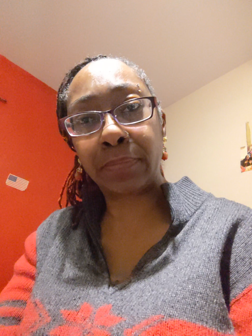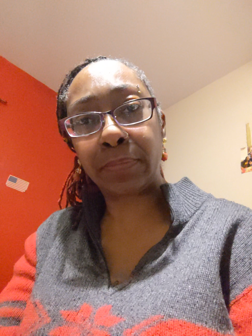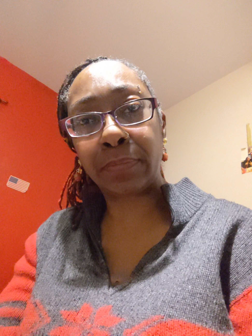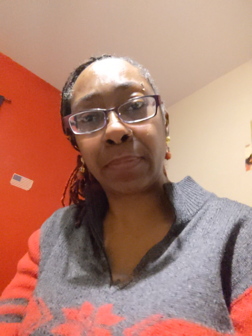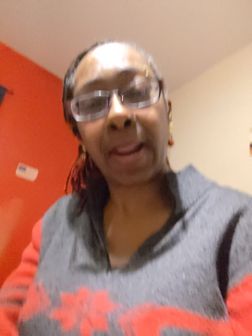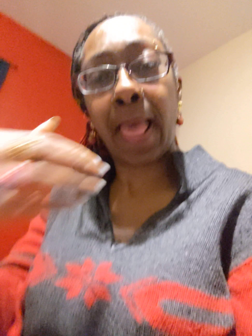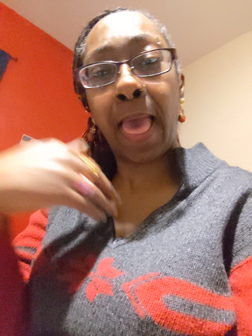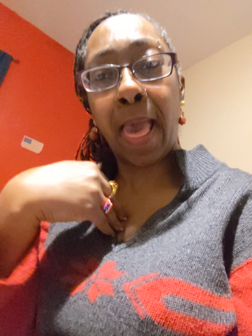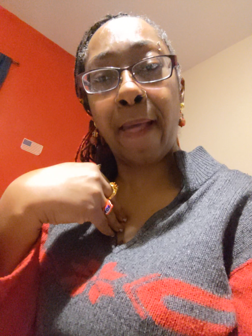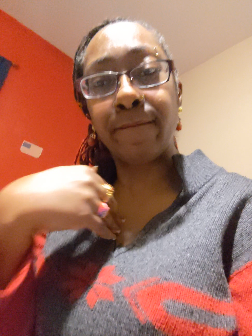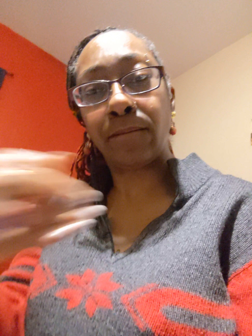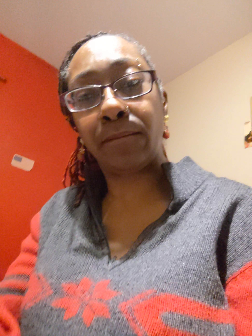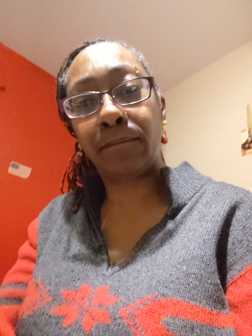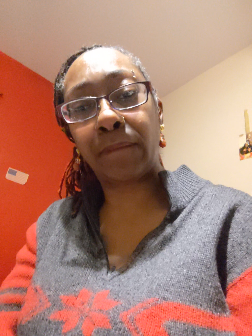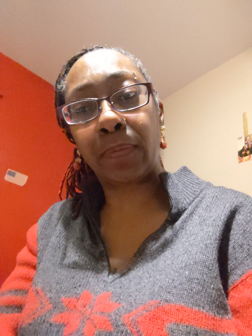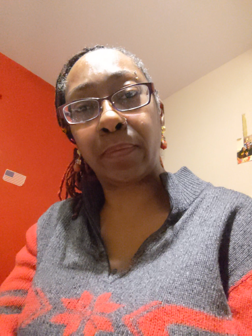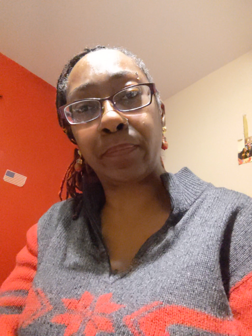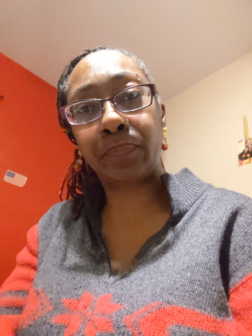have